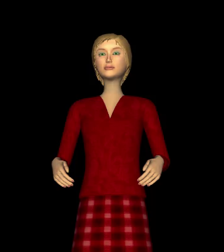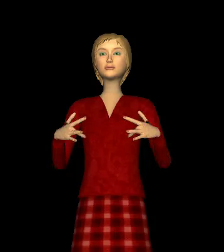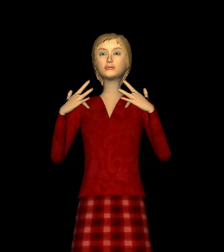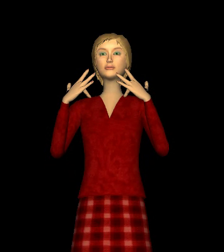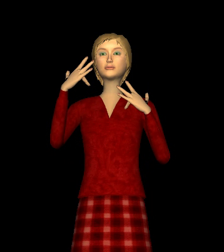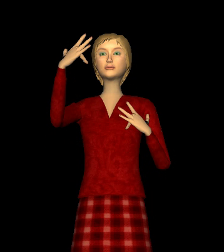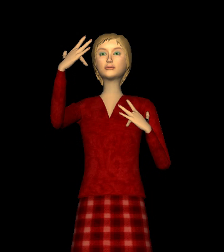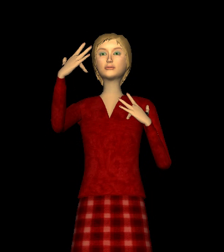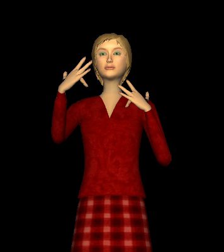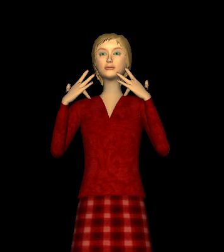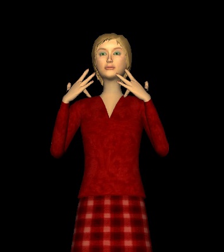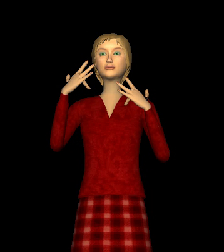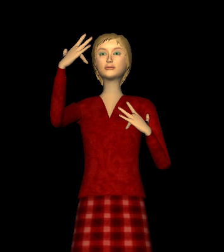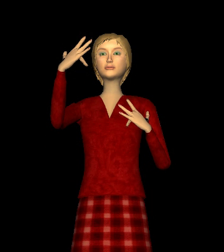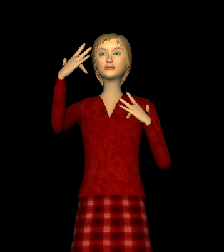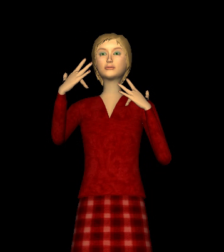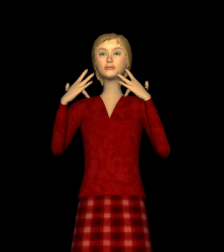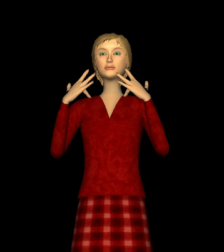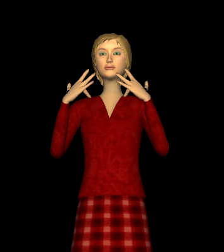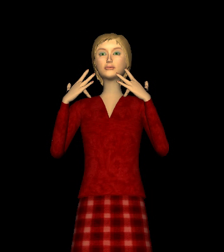مسرح